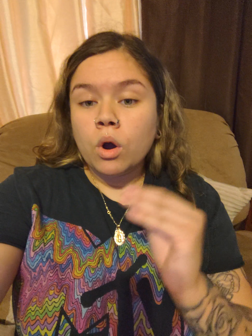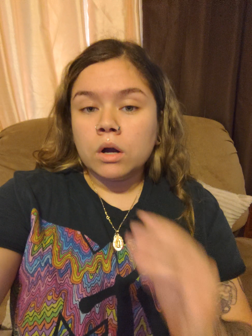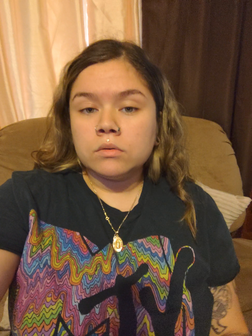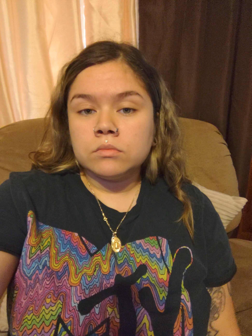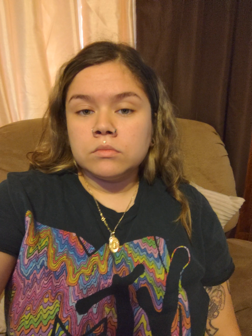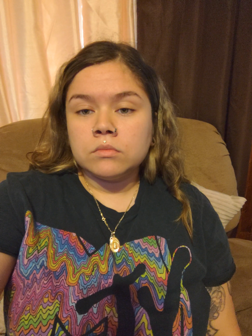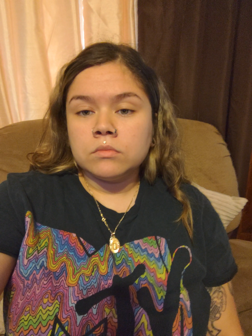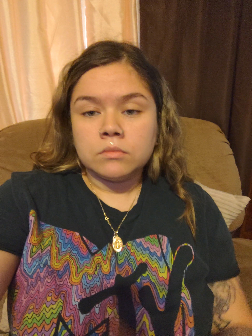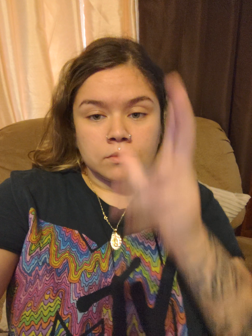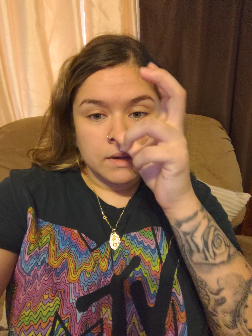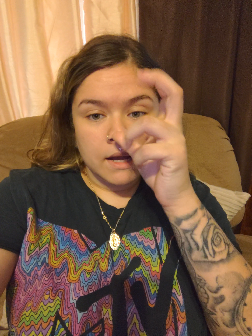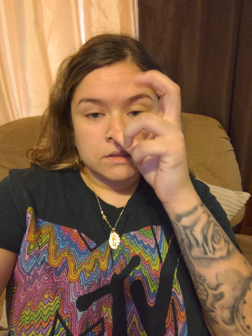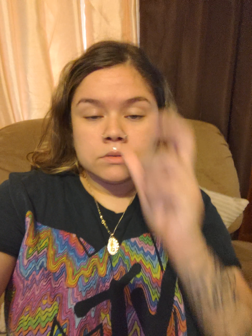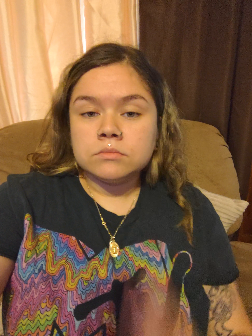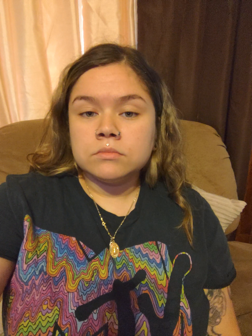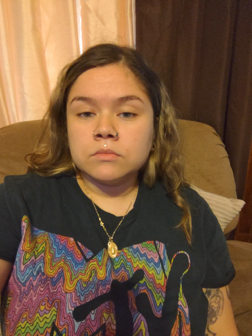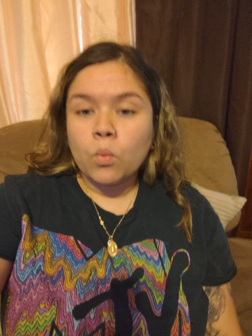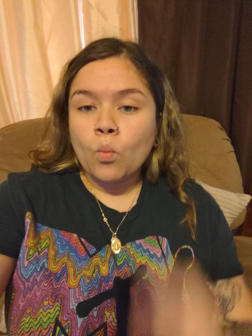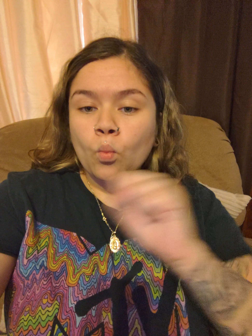ant